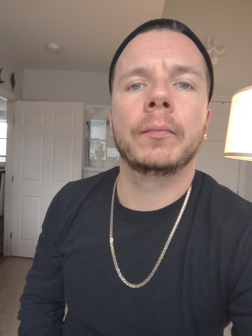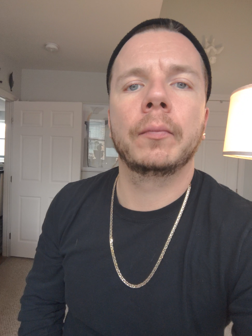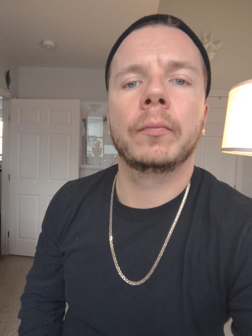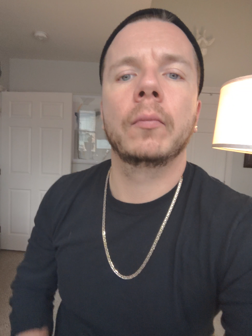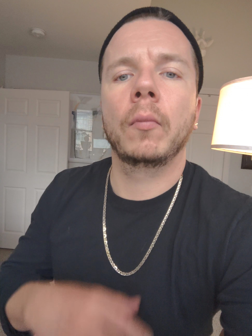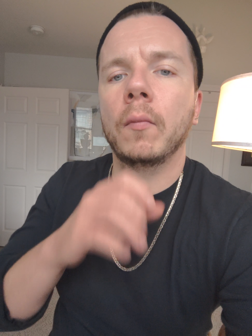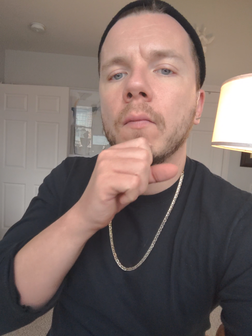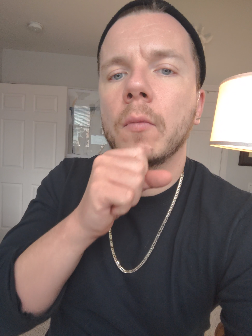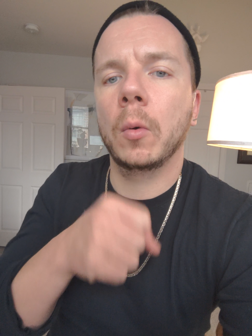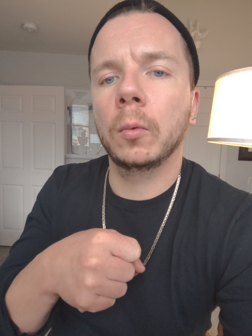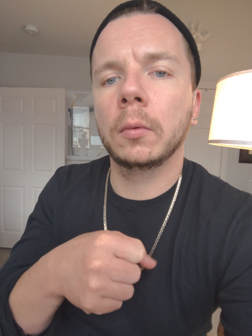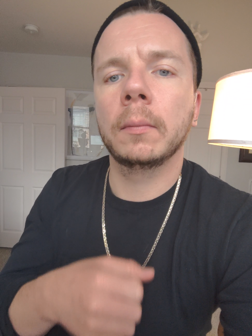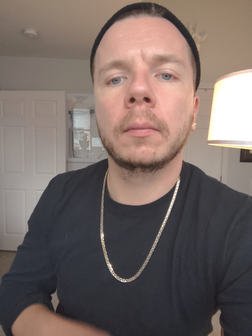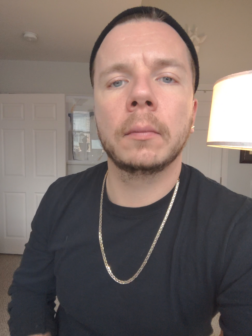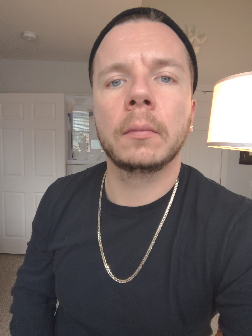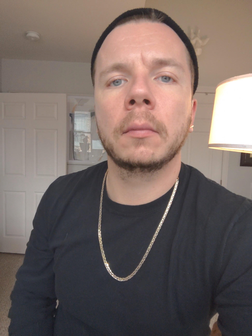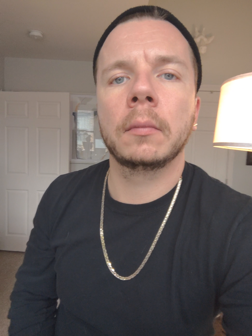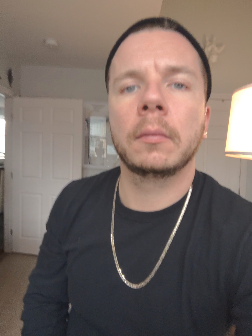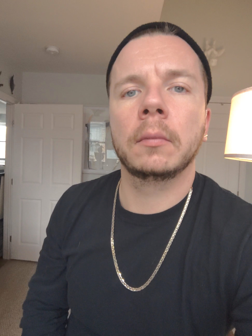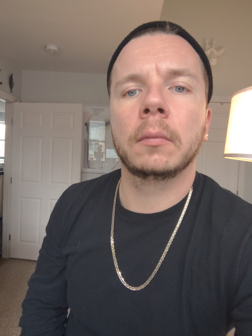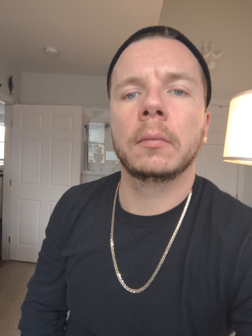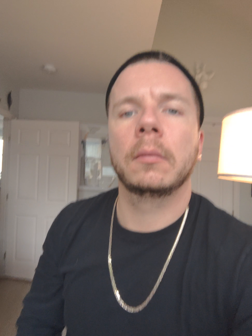old